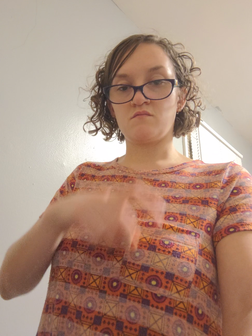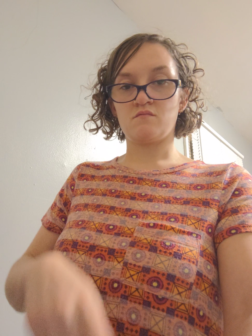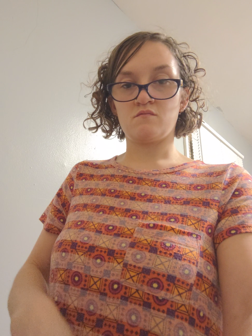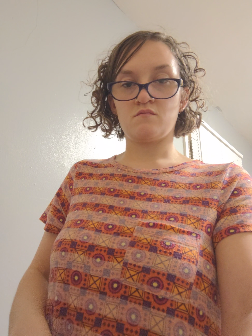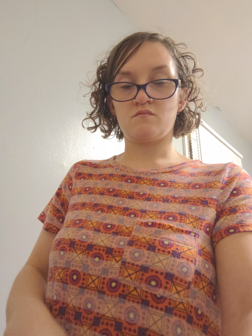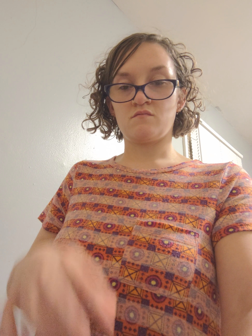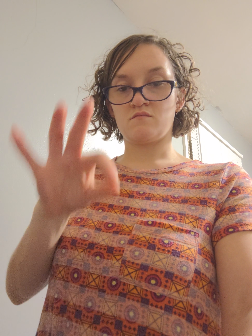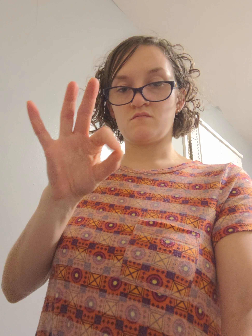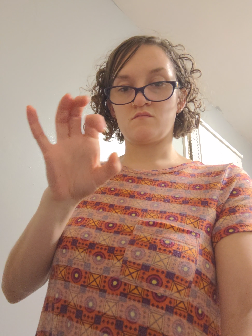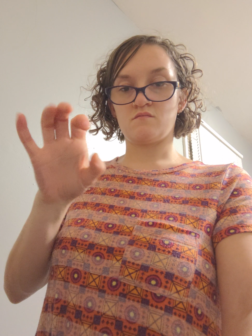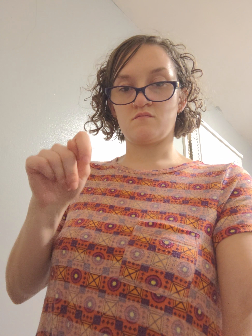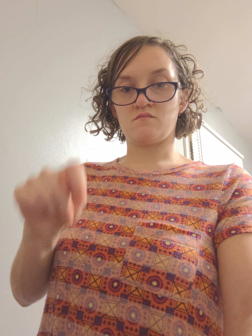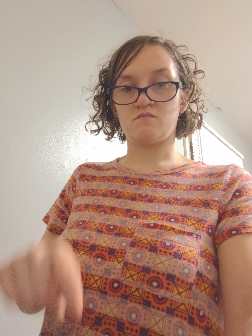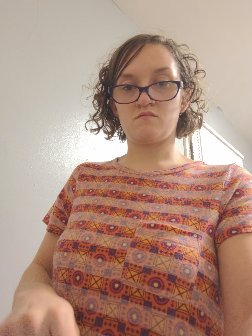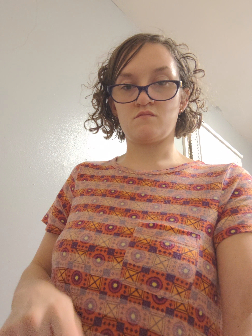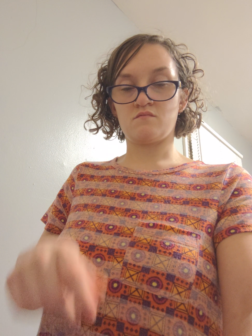feet